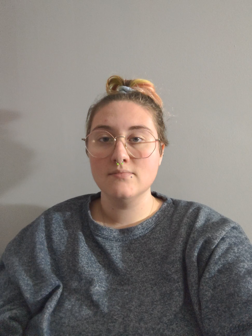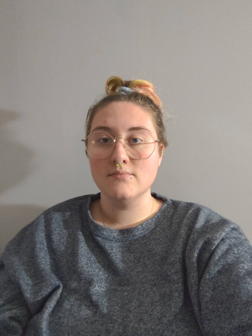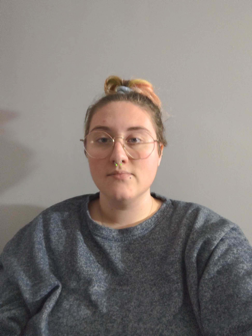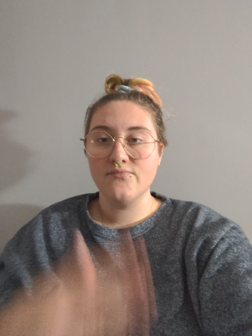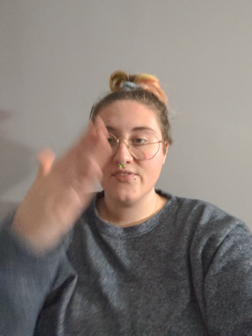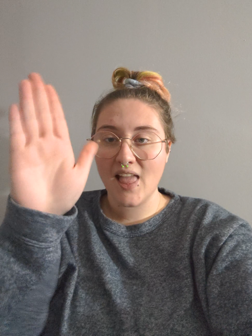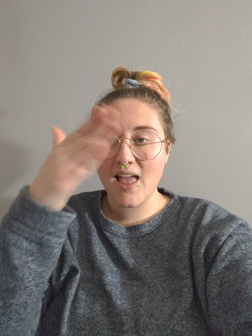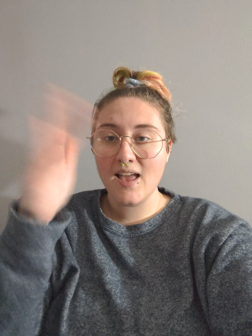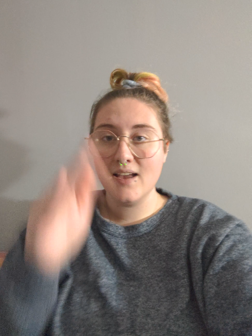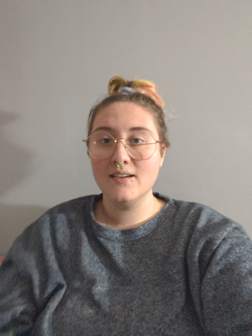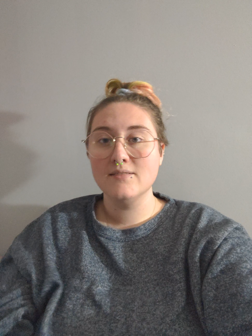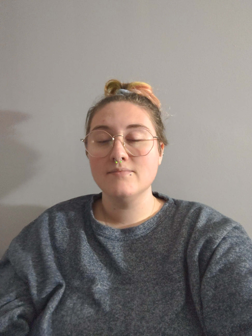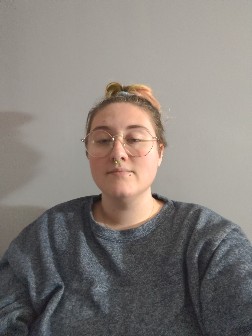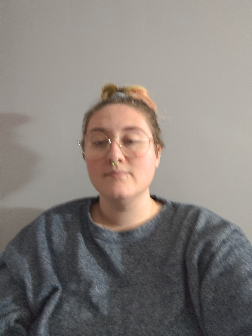flag